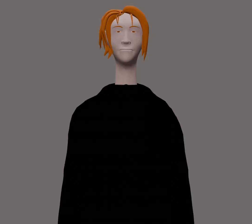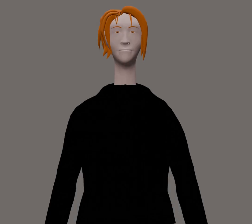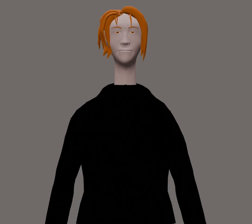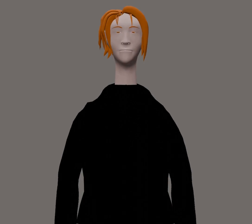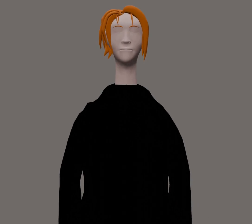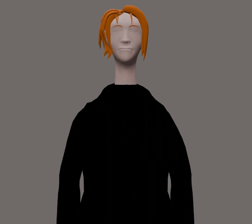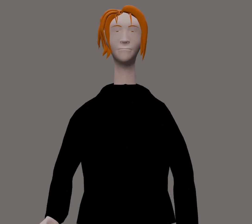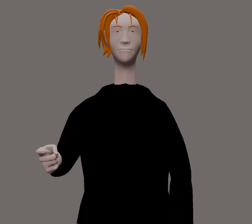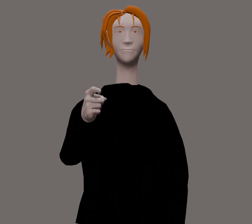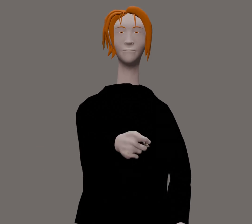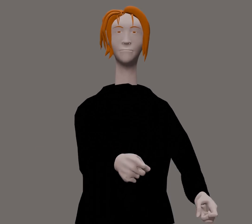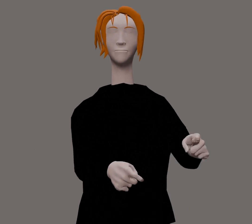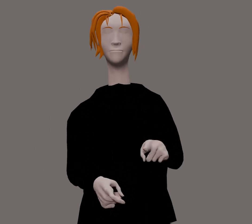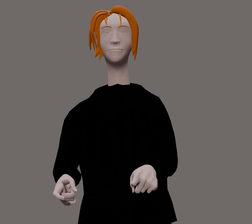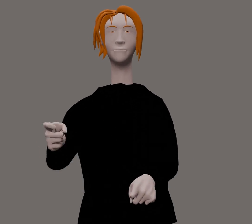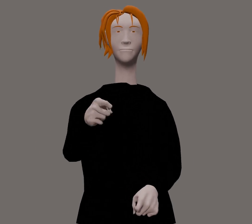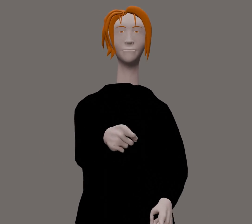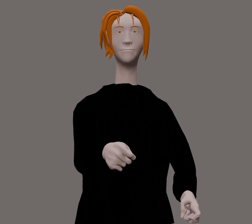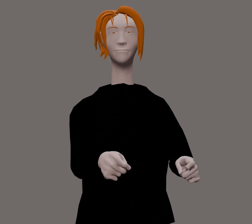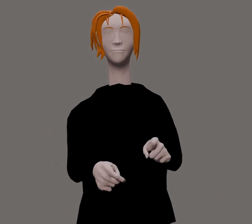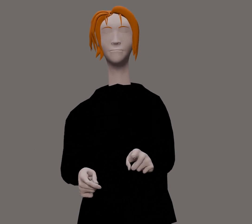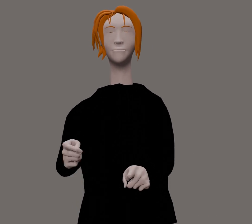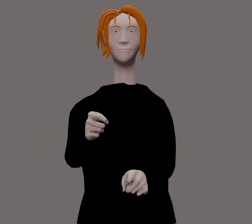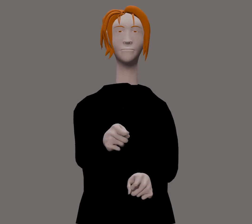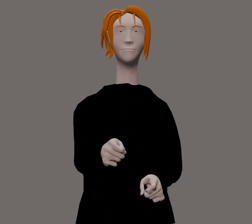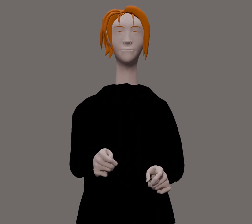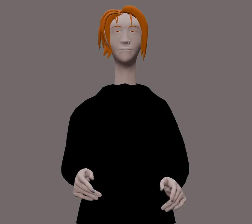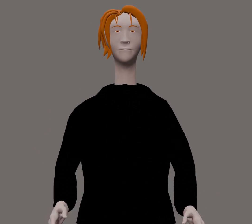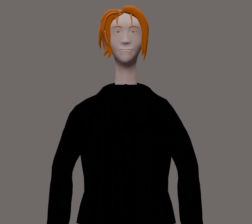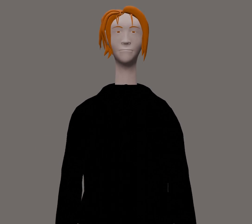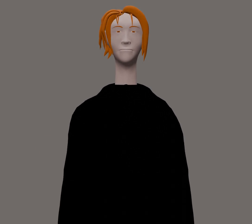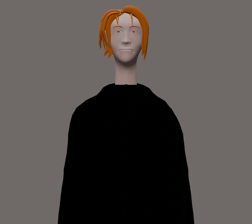Braid